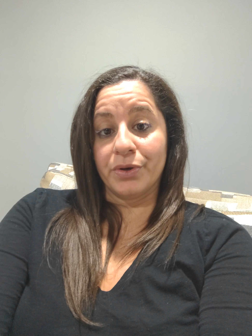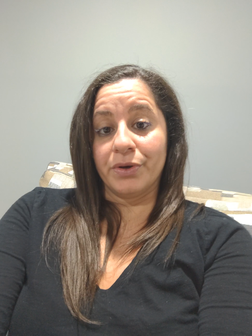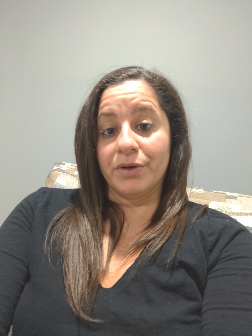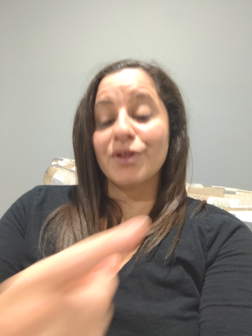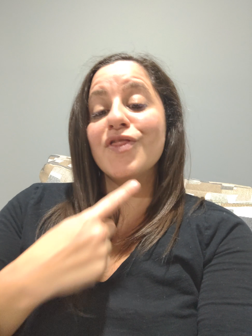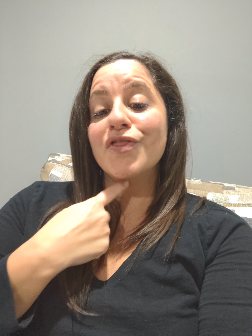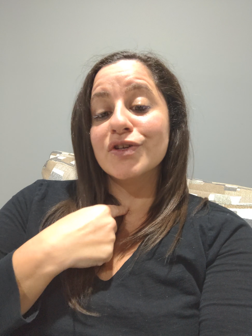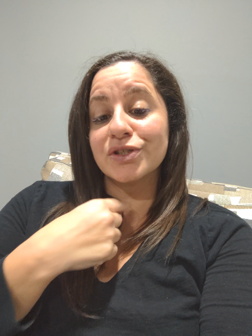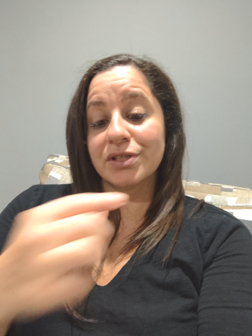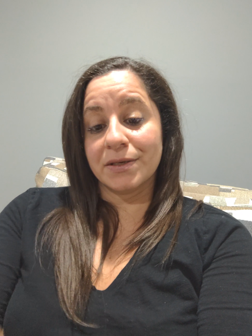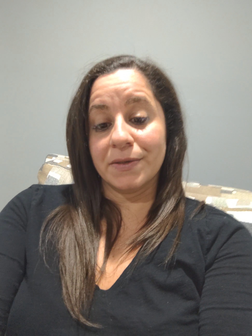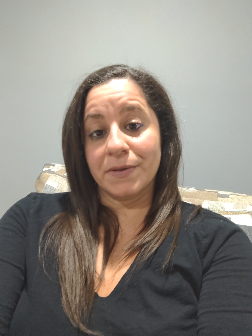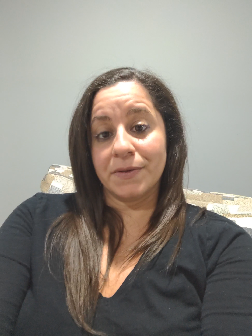thirsty